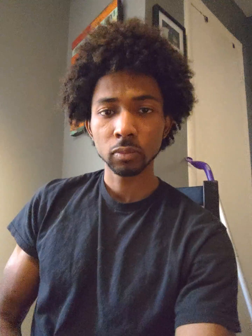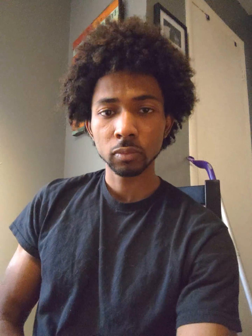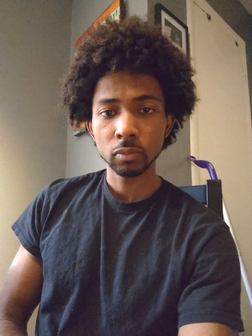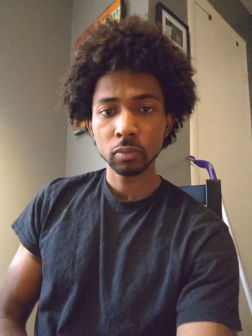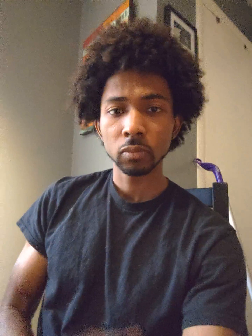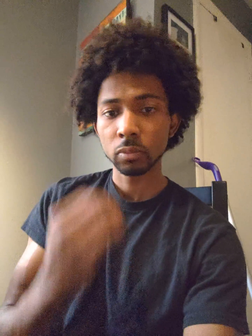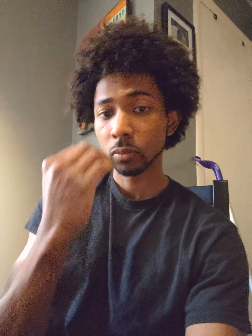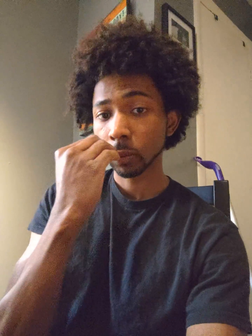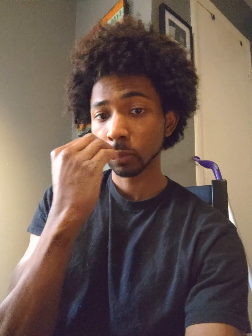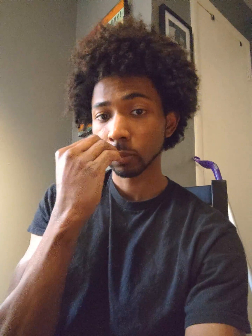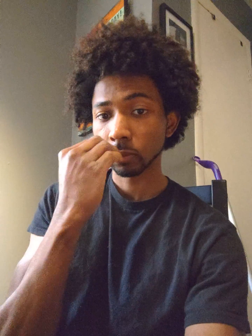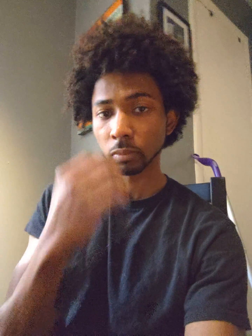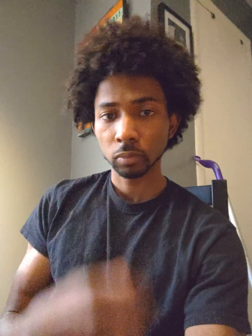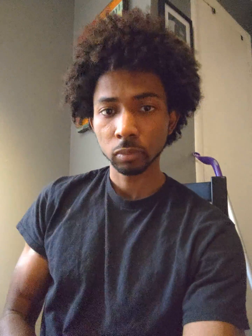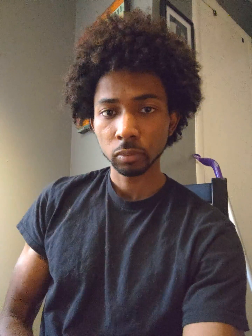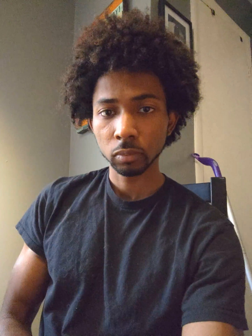eat